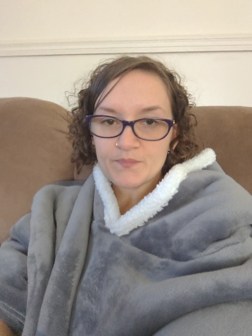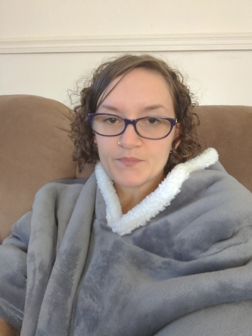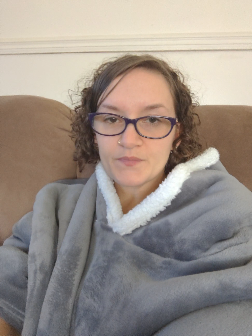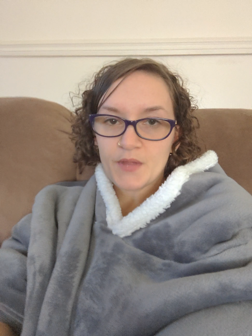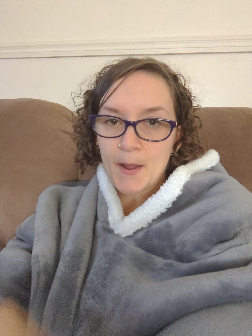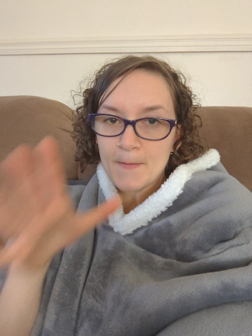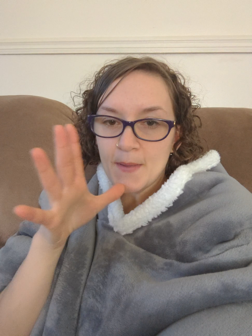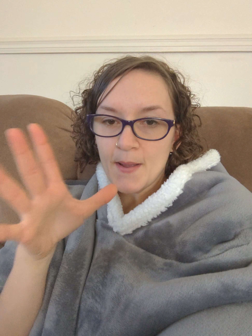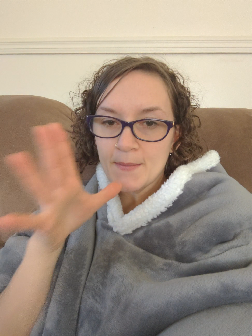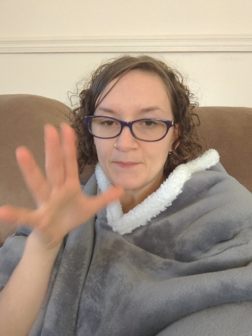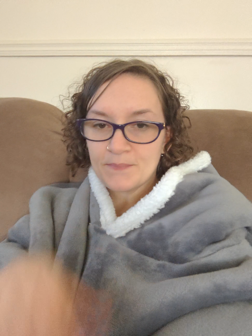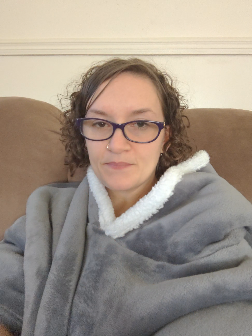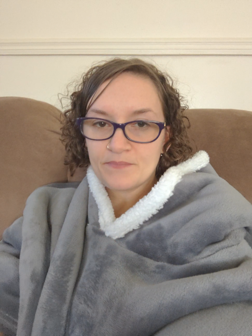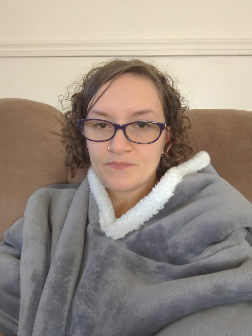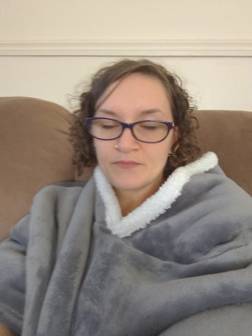mom